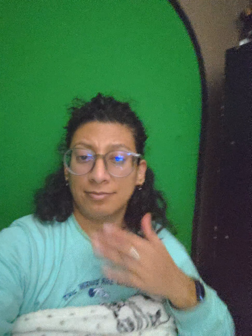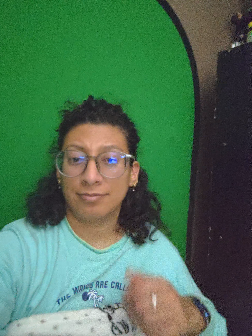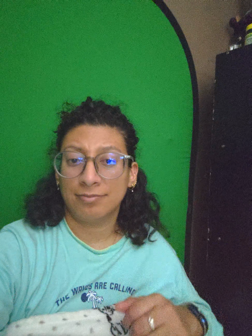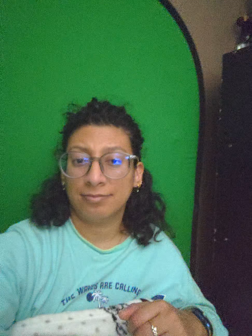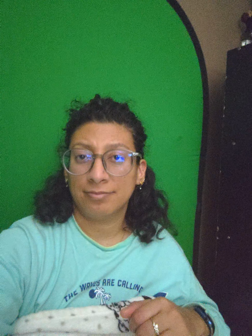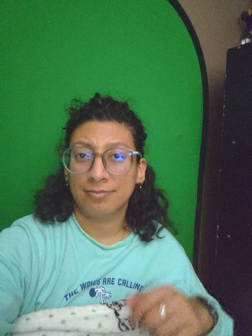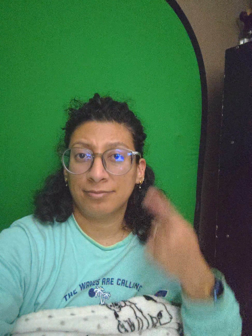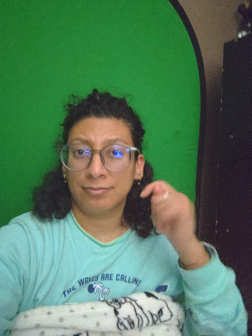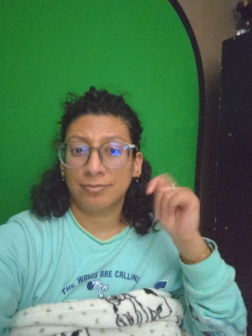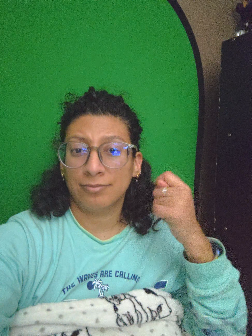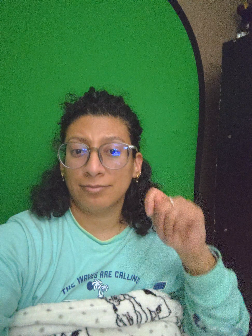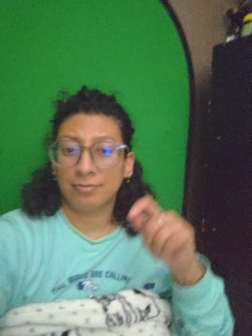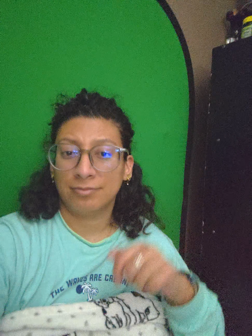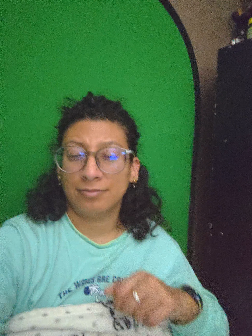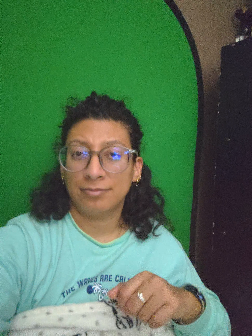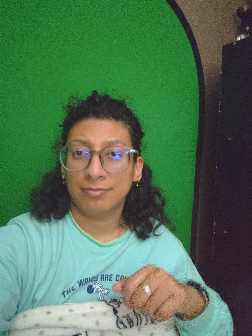toy